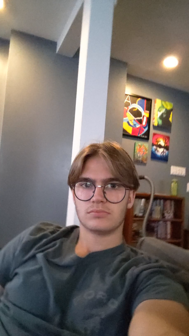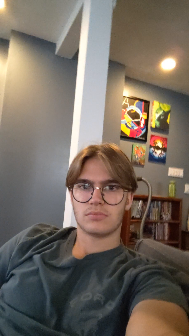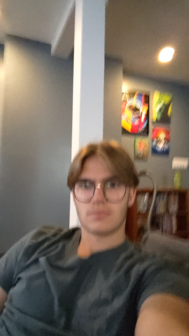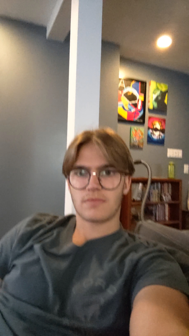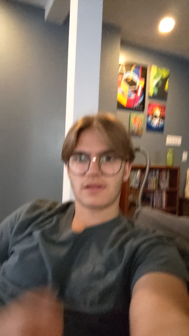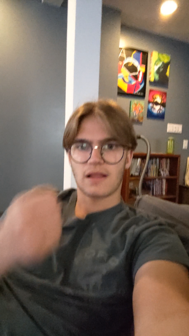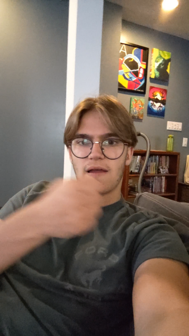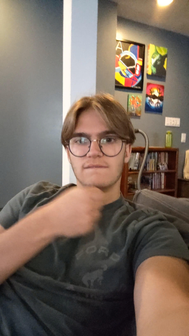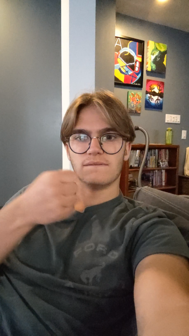coffee